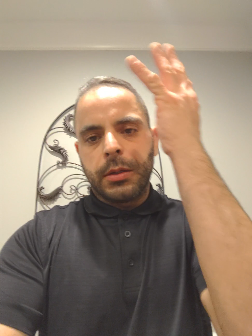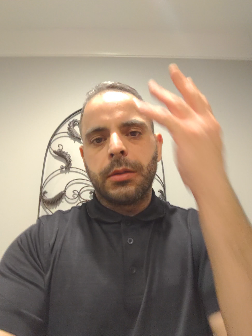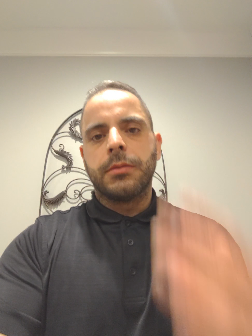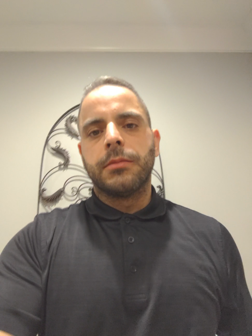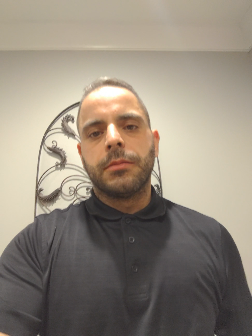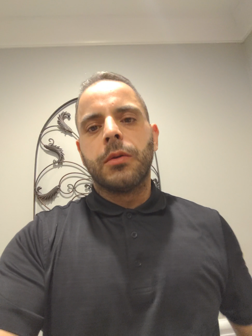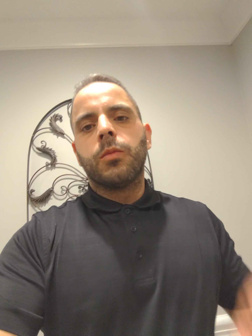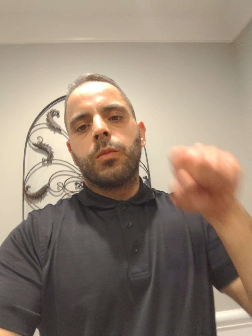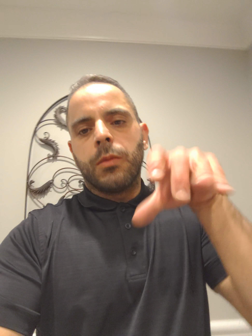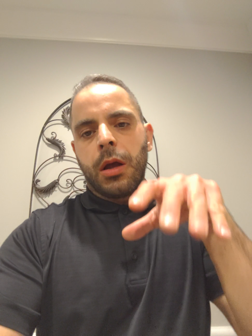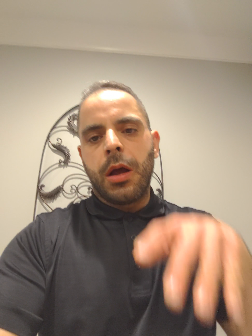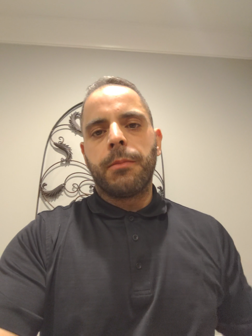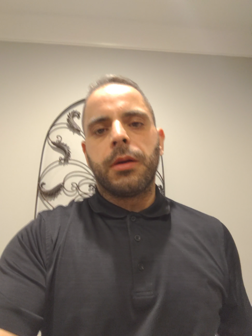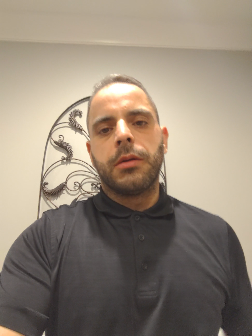drop